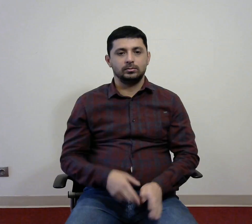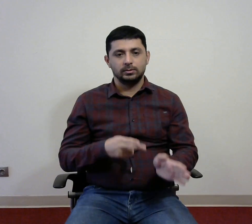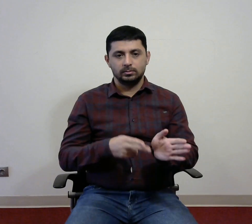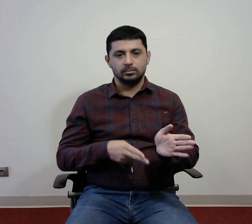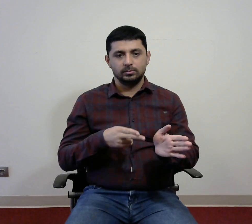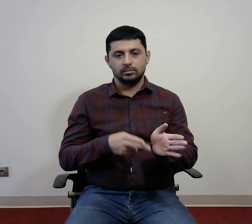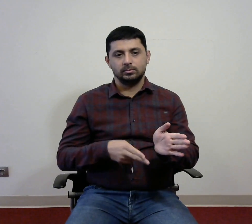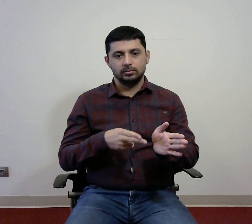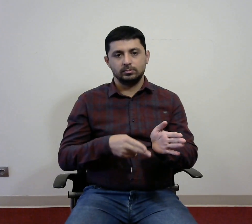qatar